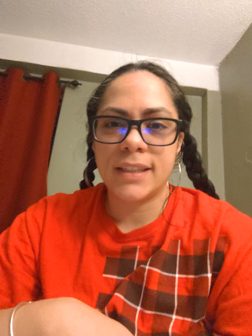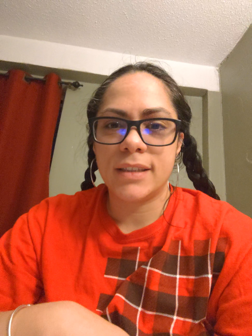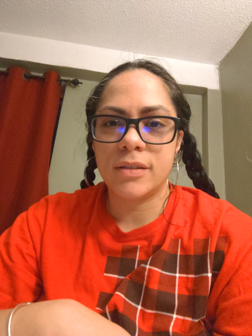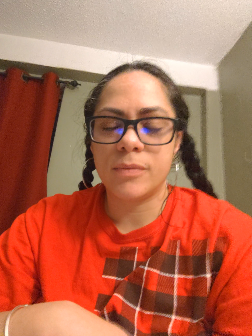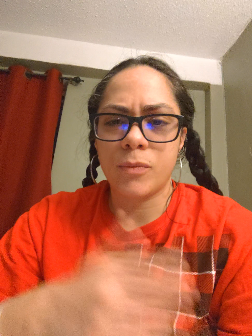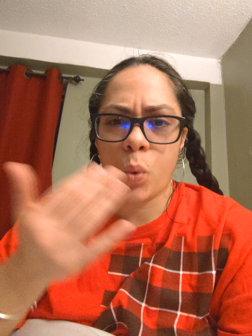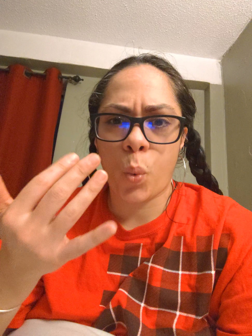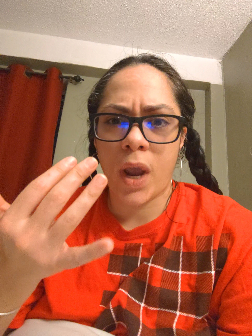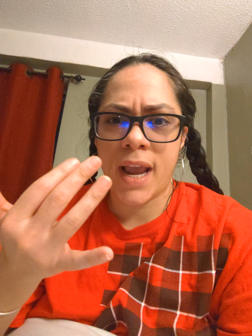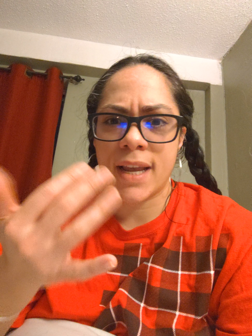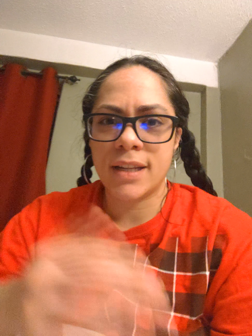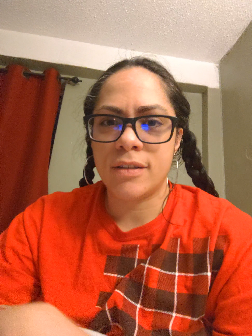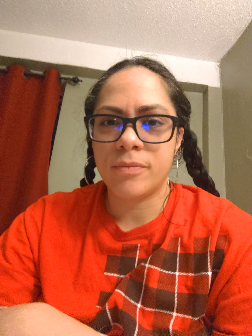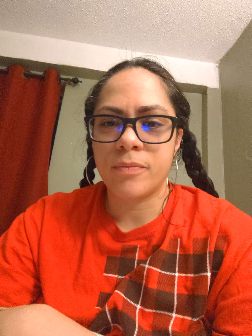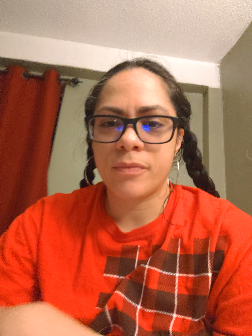wait